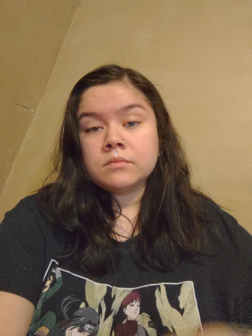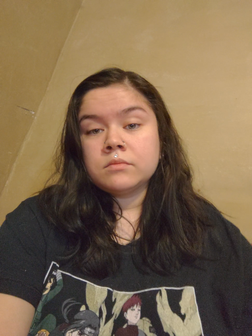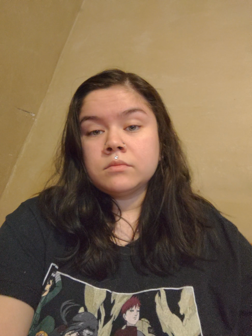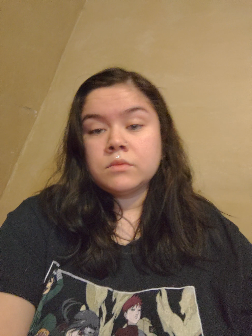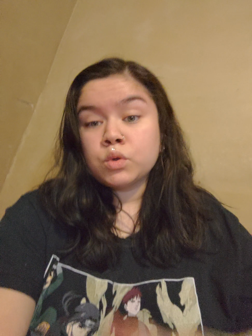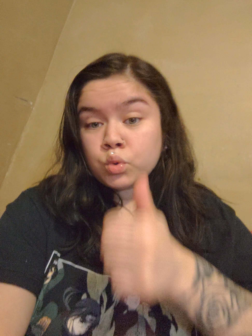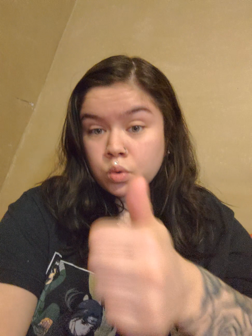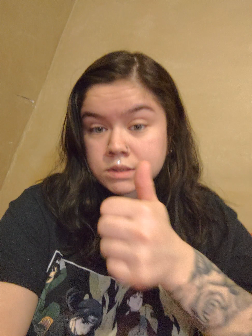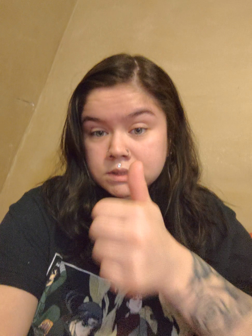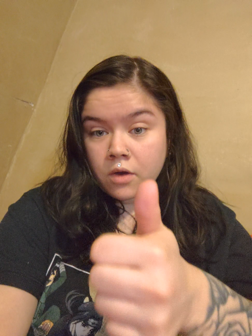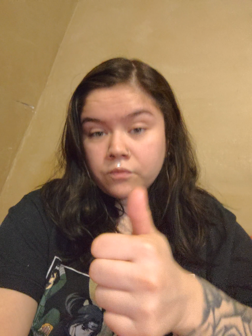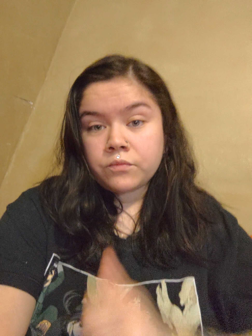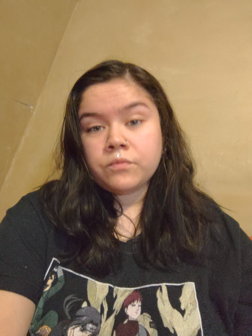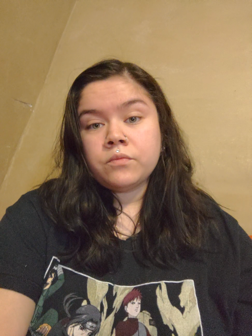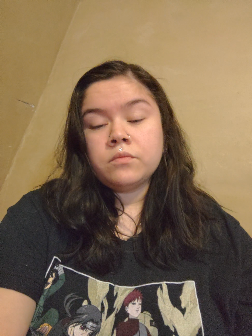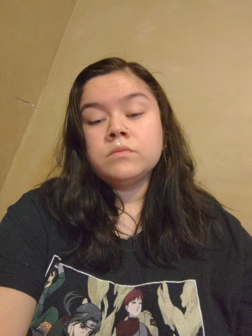yourself